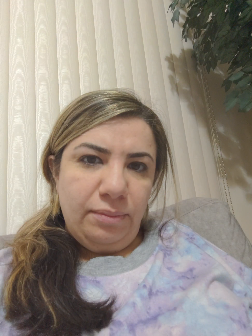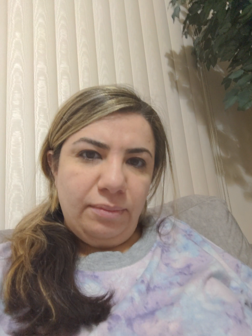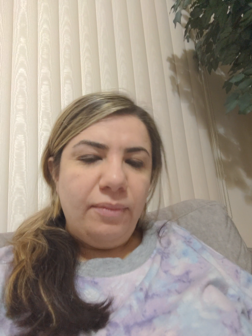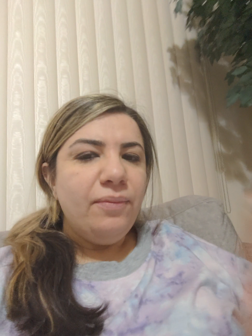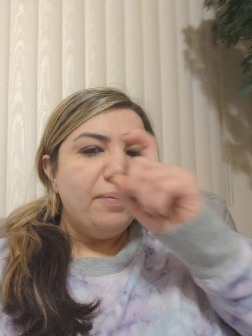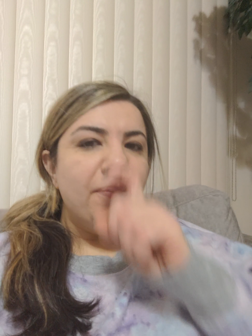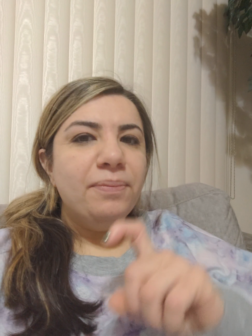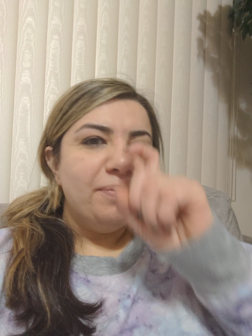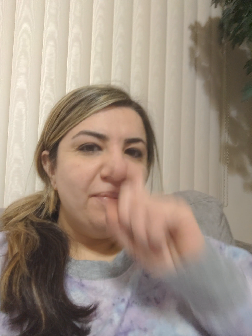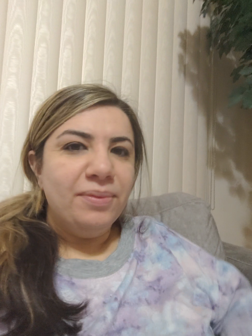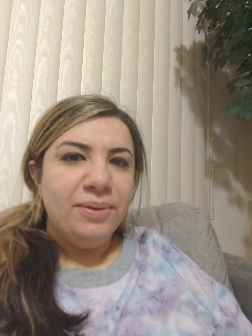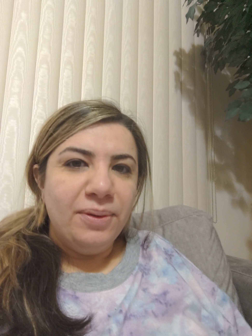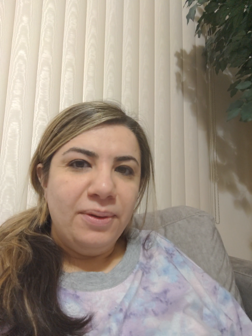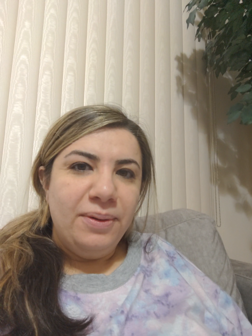doll